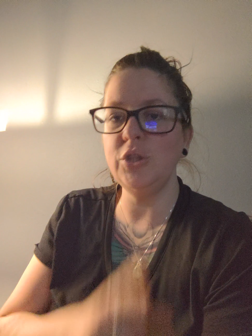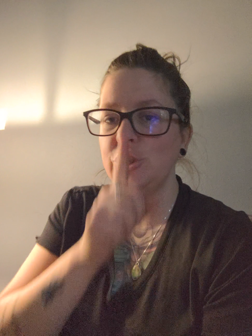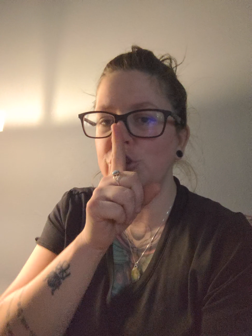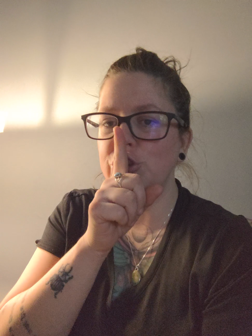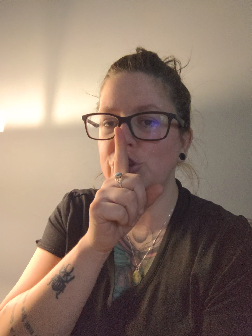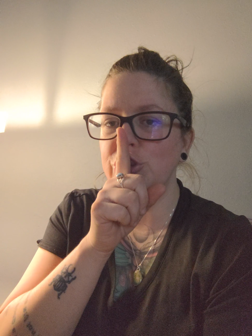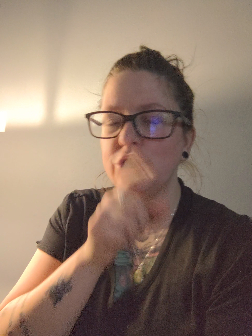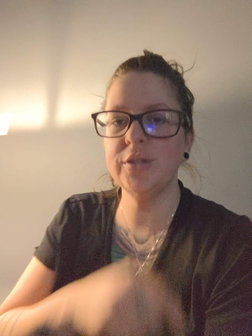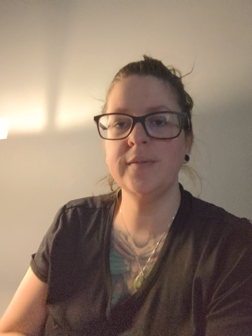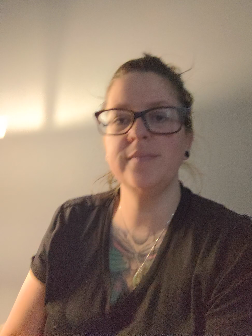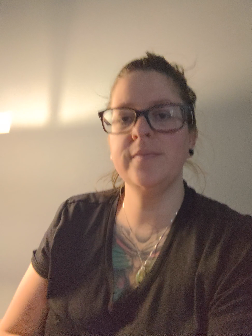shhh